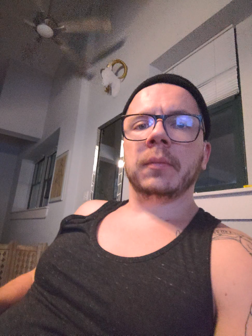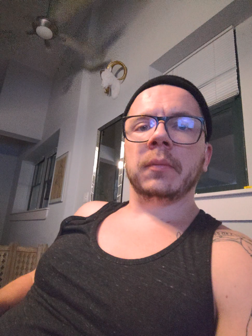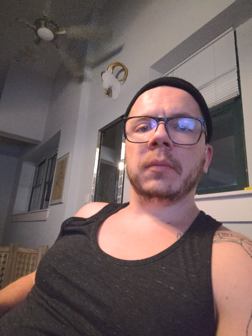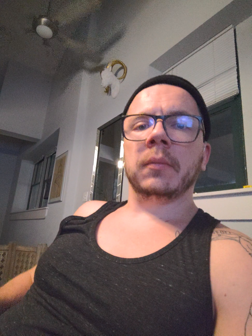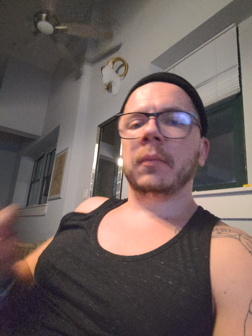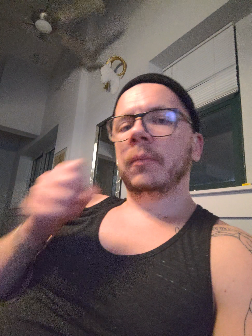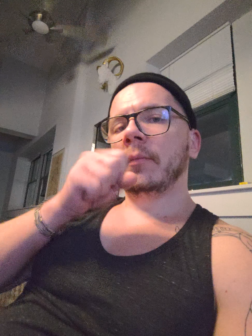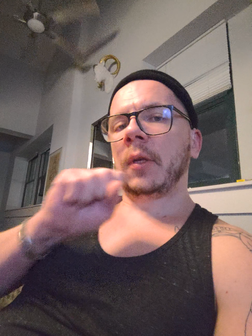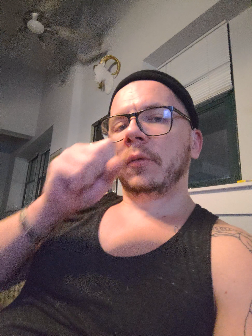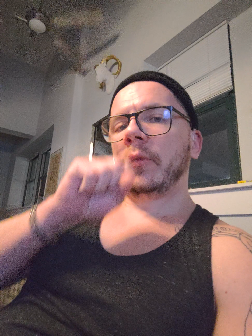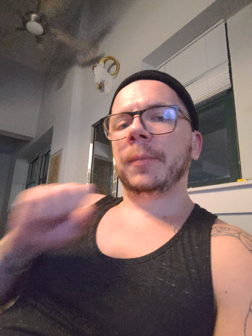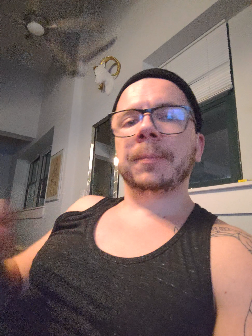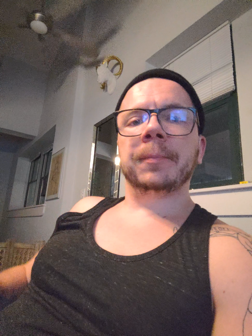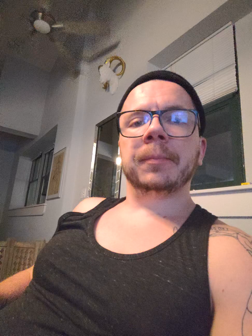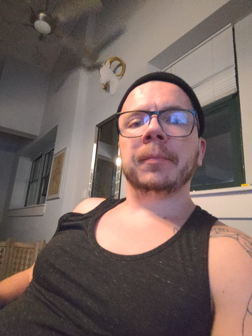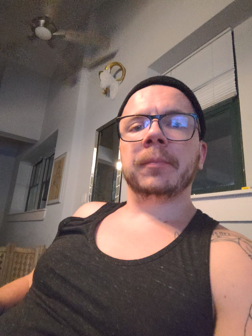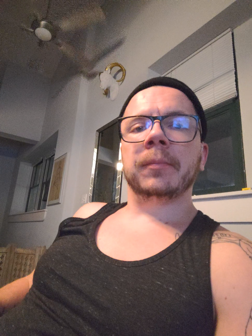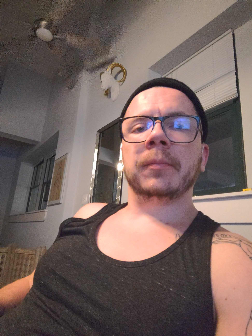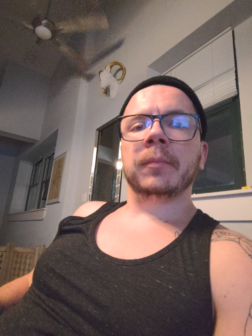ice cream